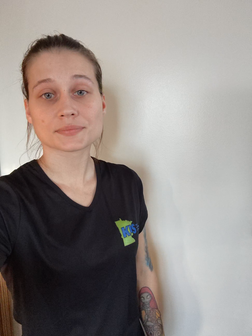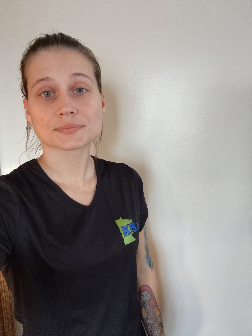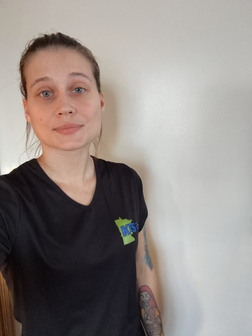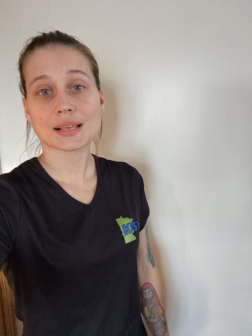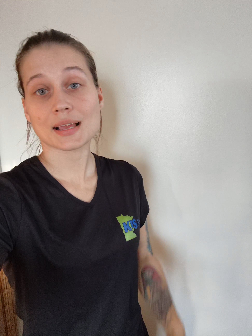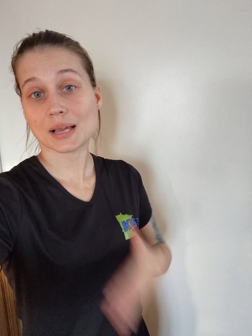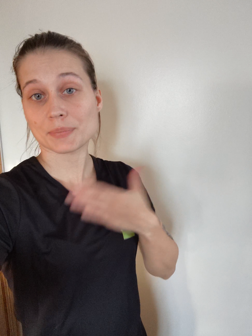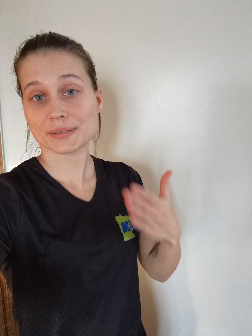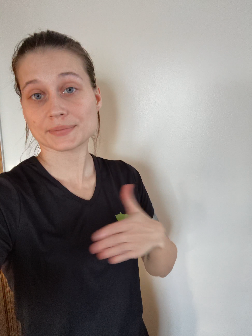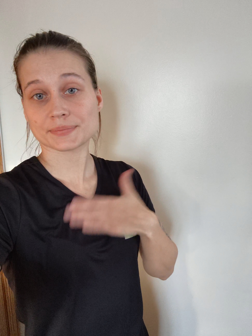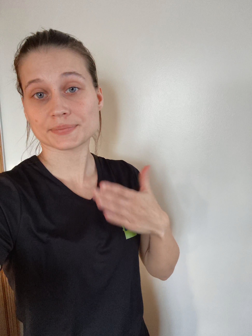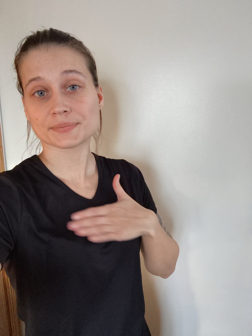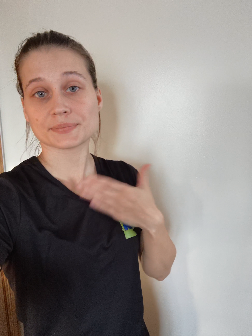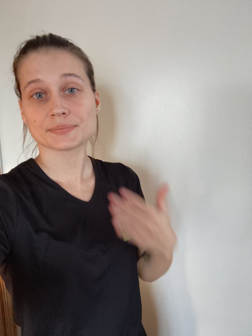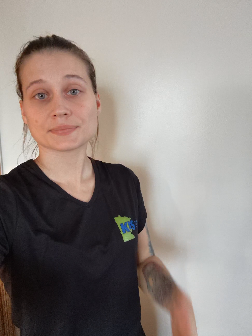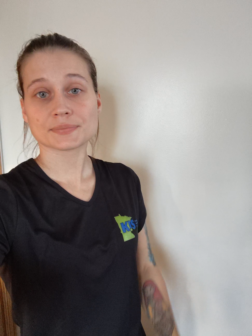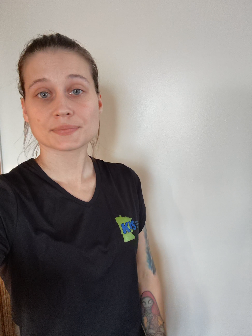happy